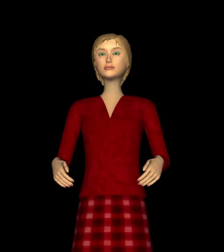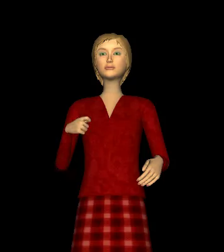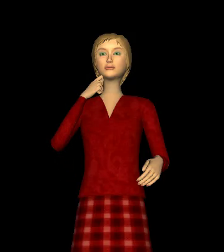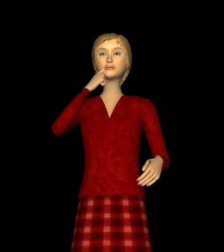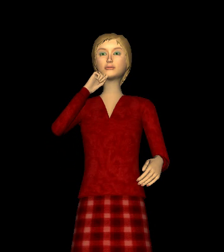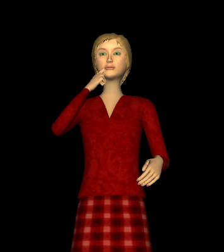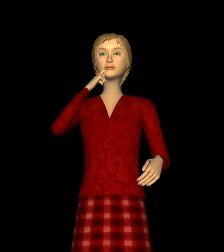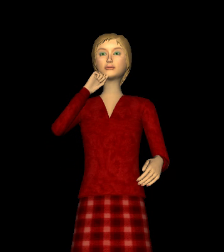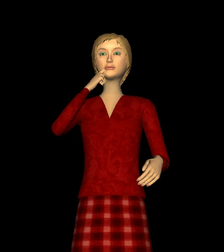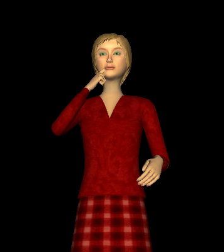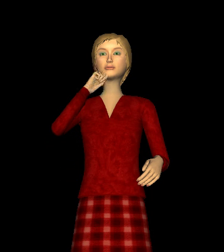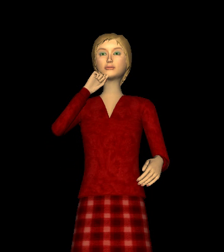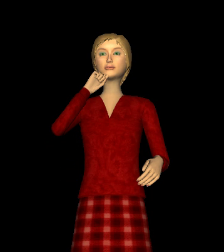طبيب أسنان